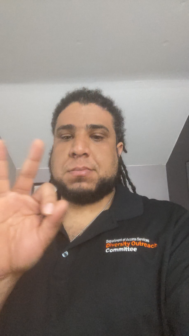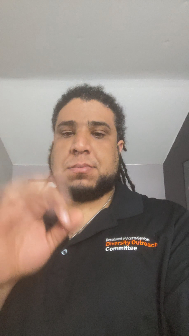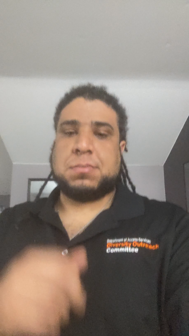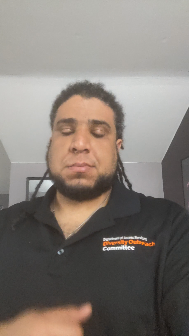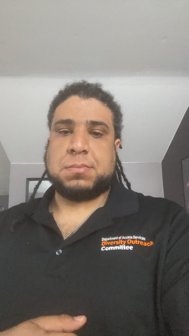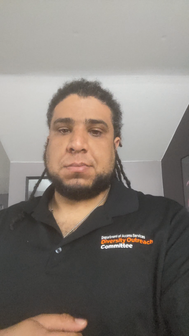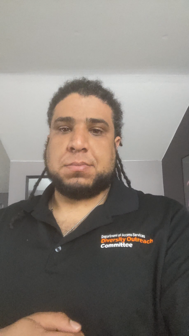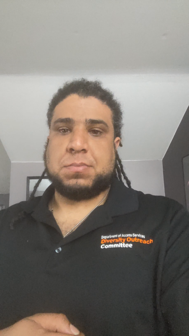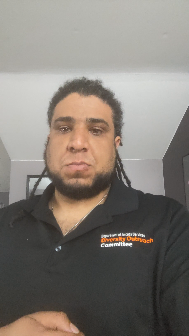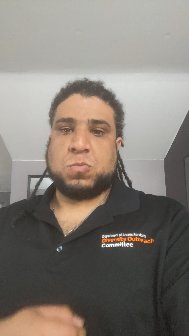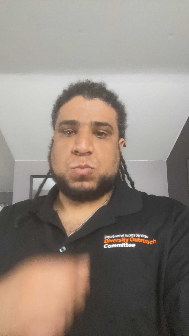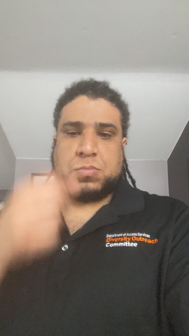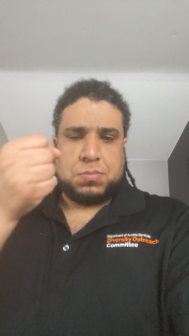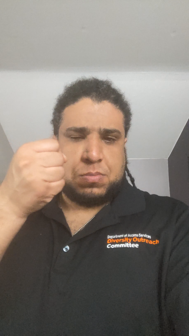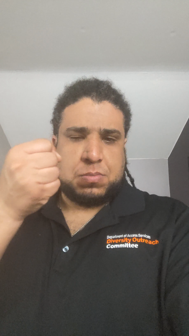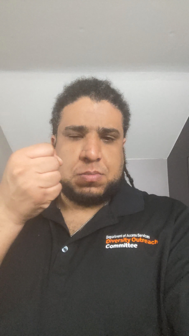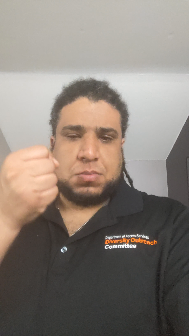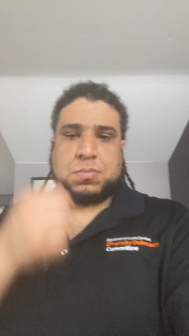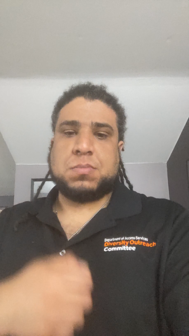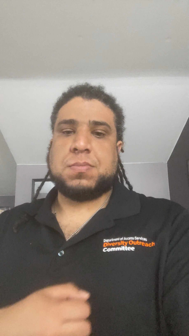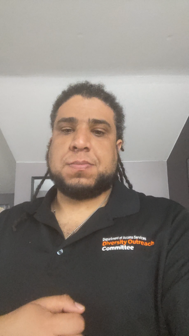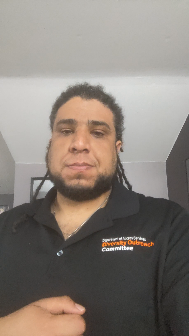hold